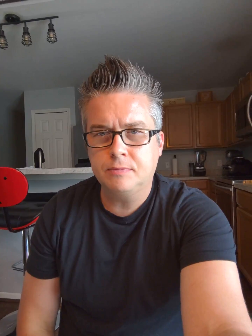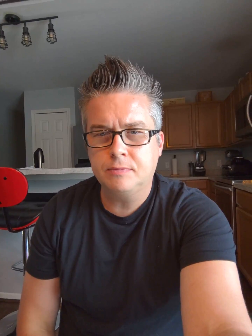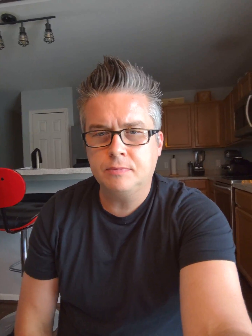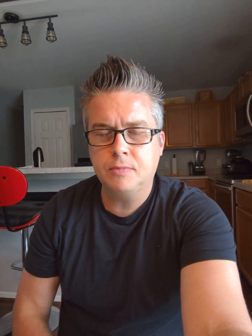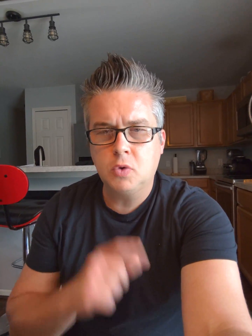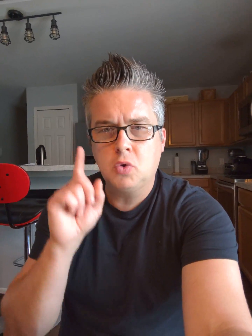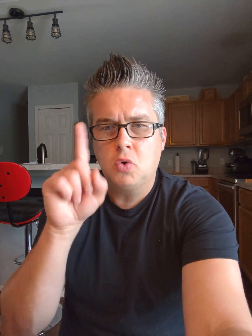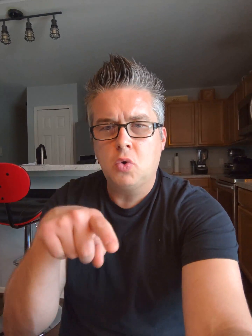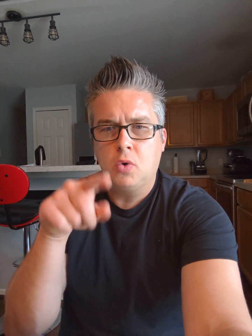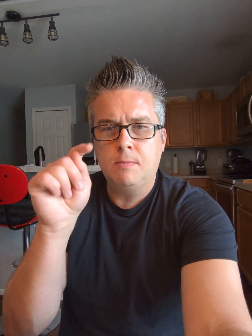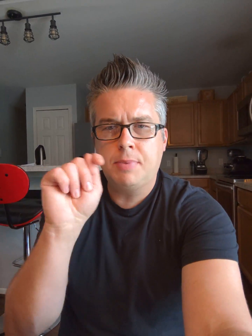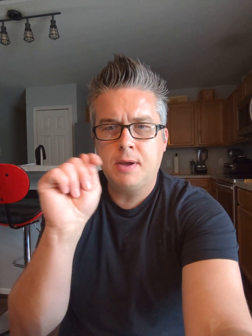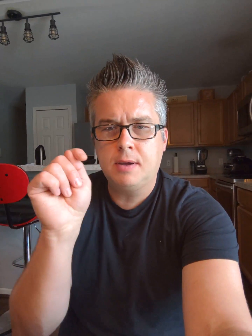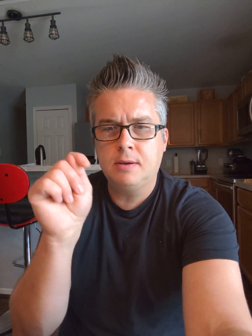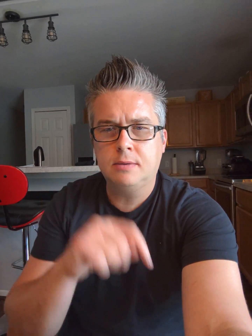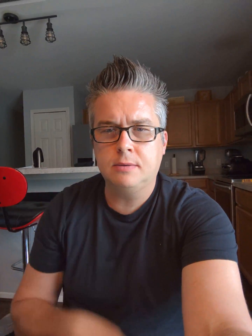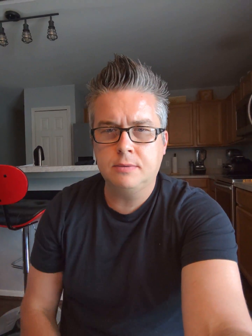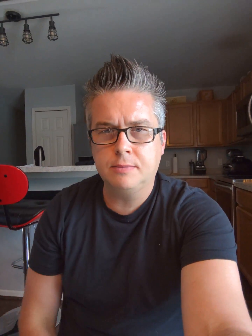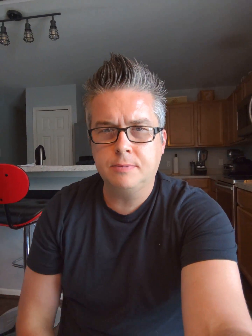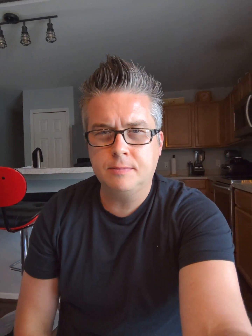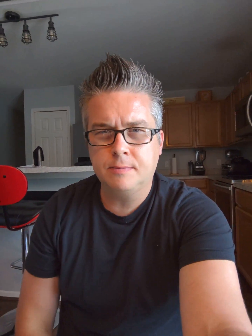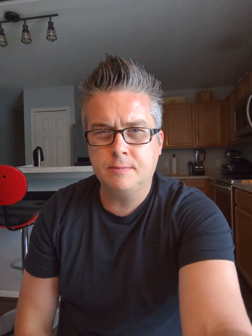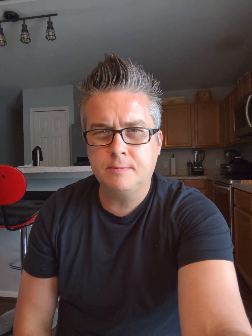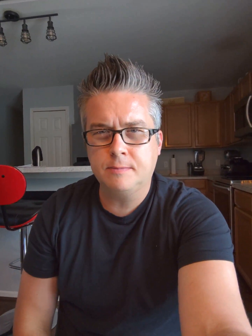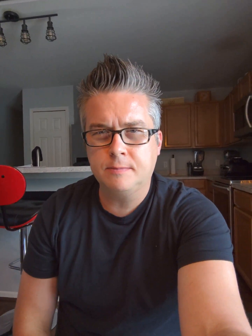go potty